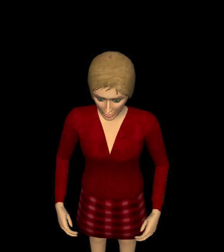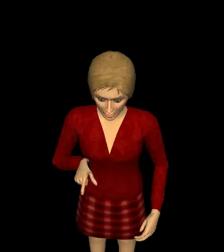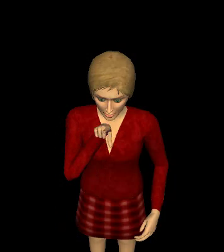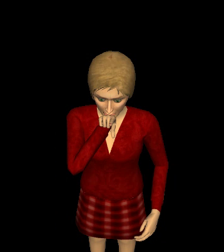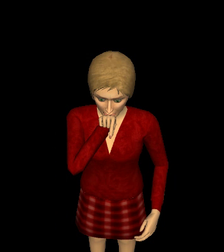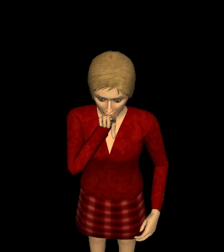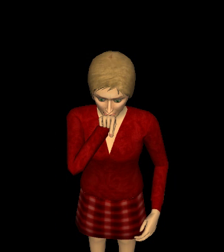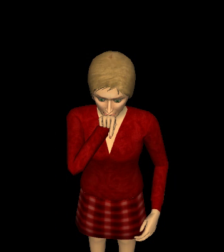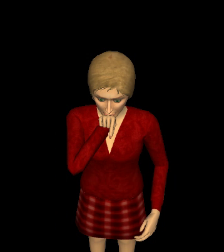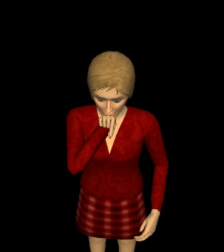عصفور